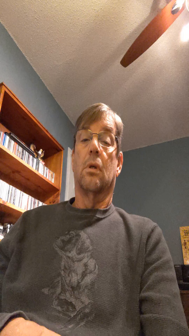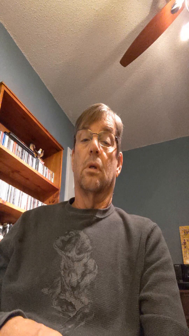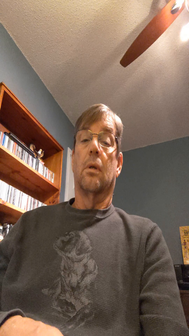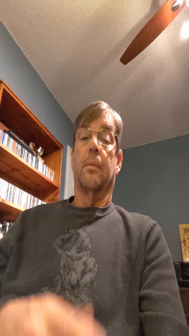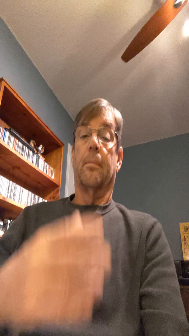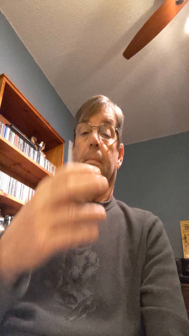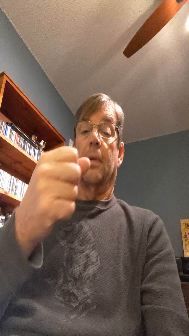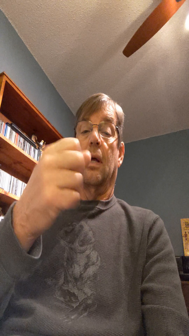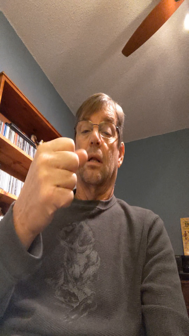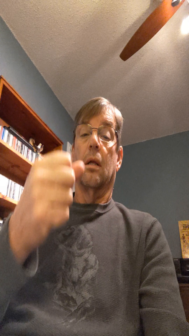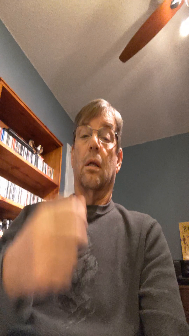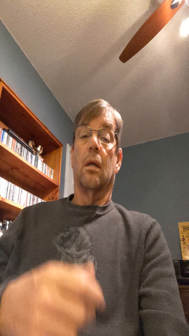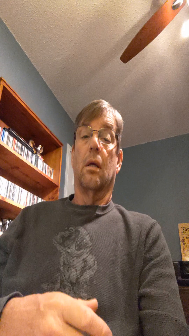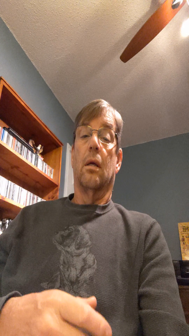milk